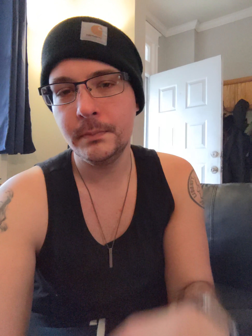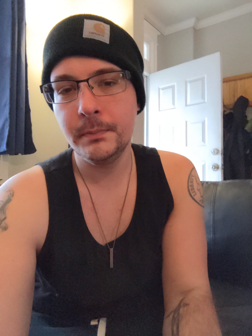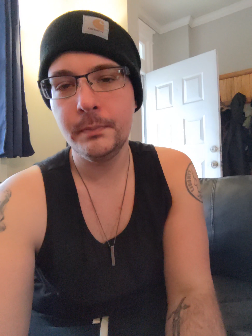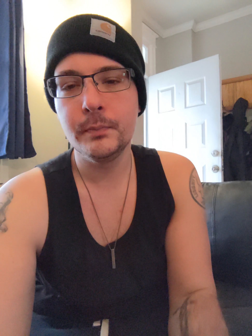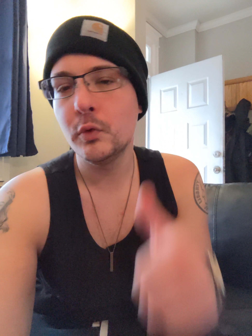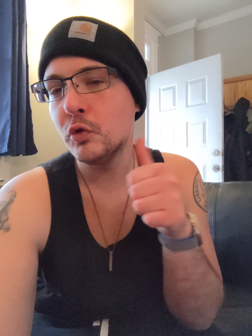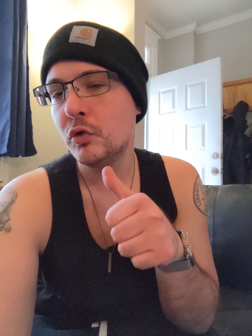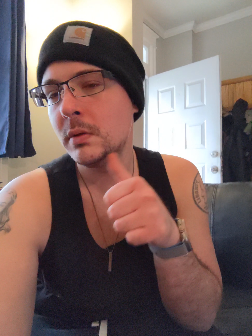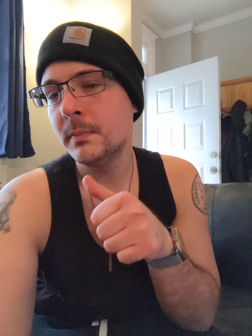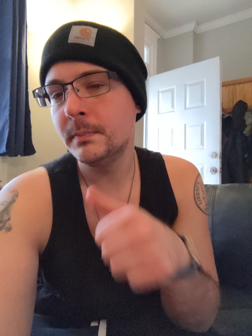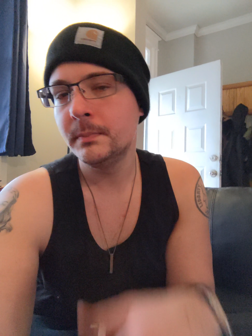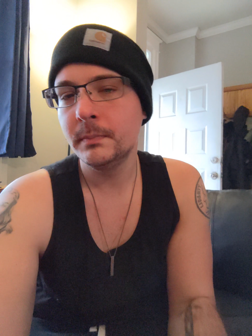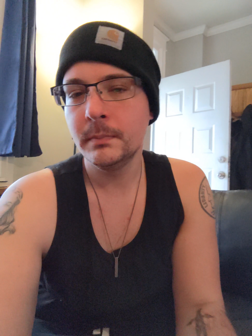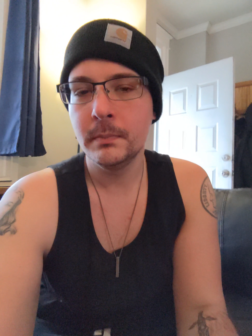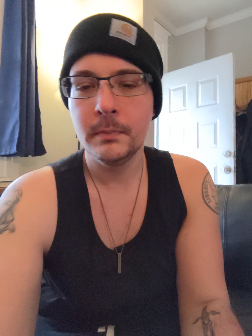girl